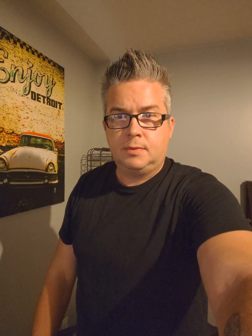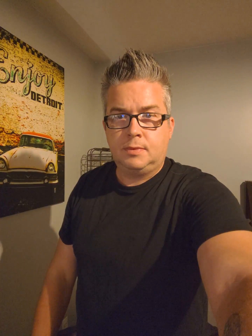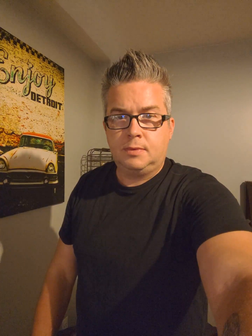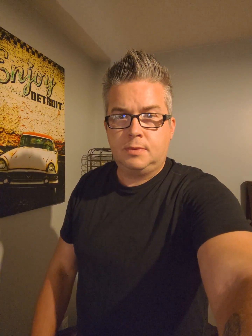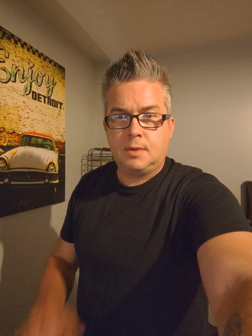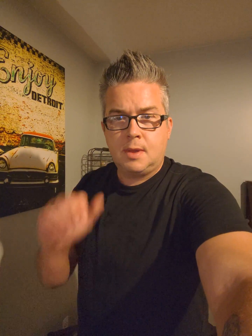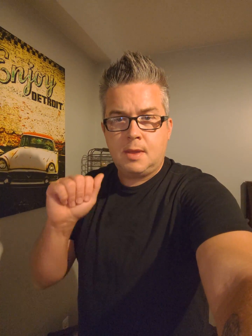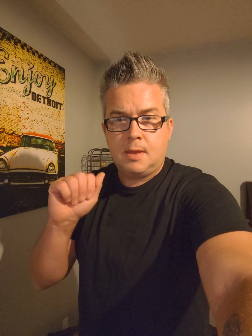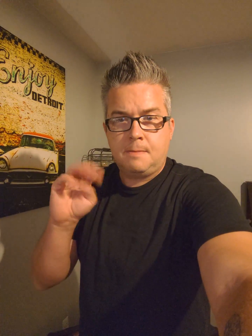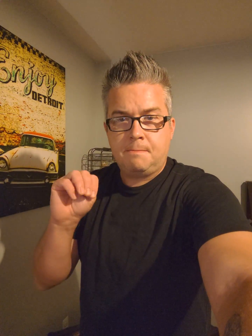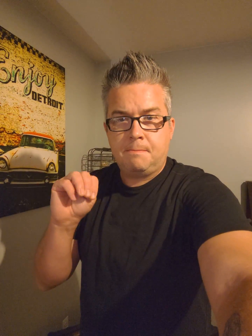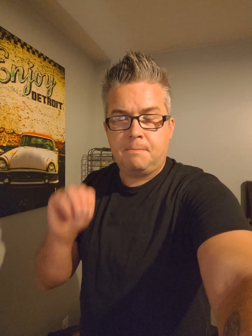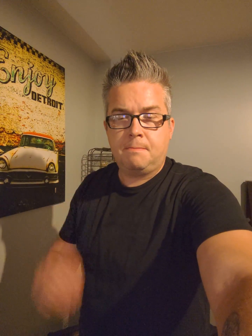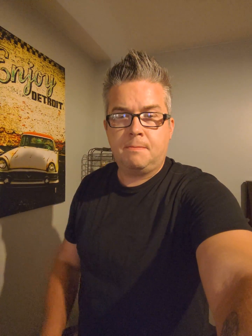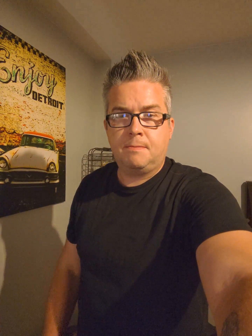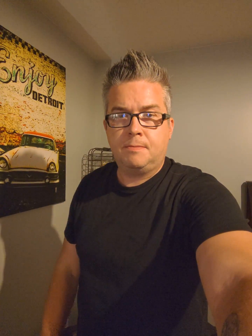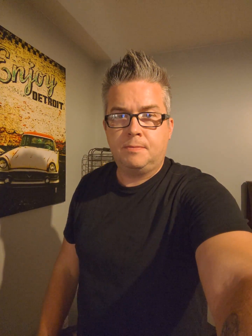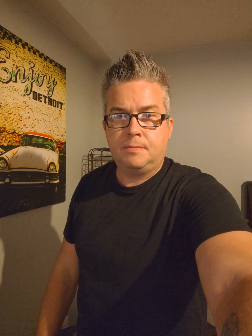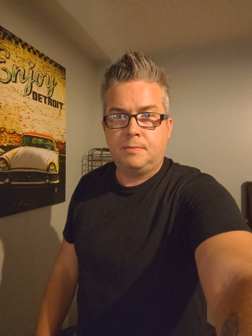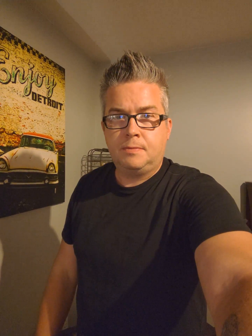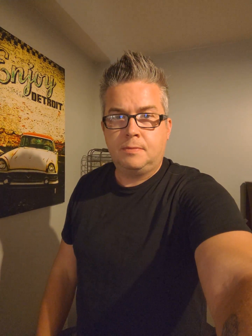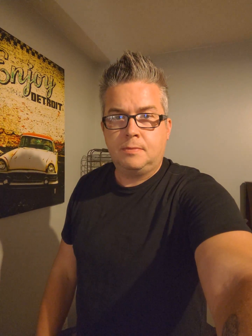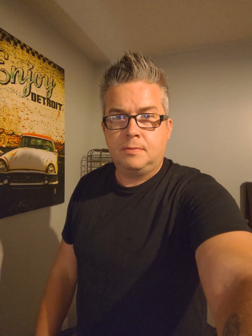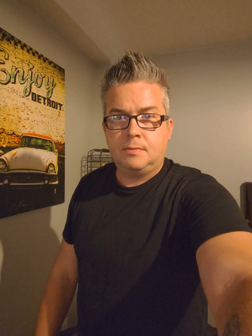am